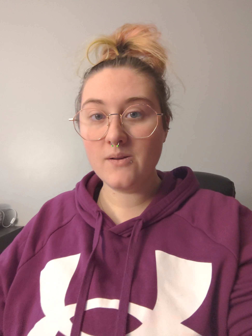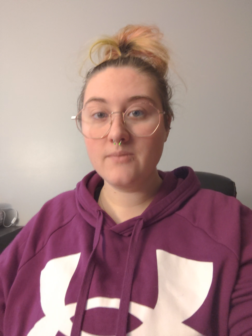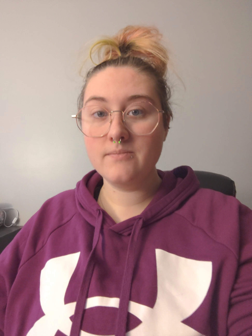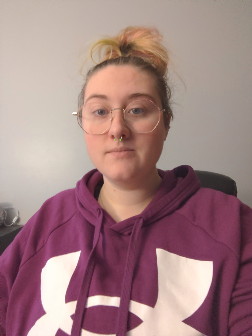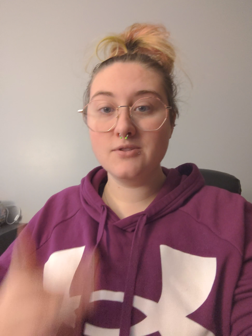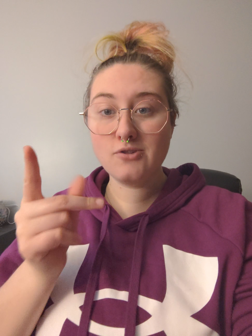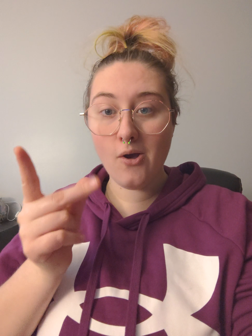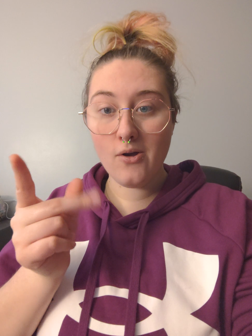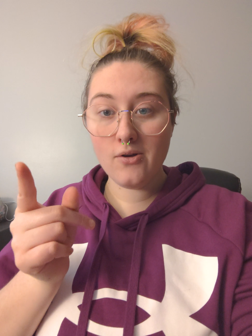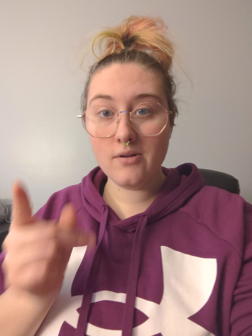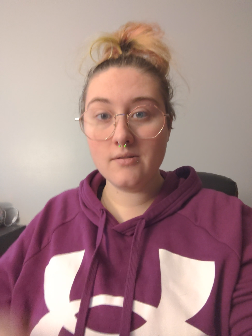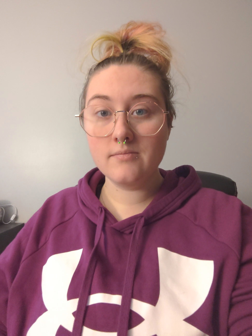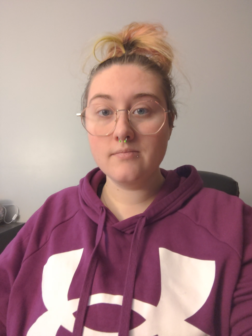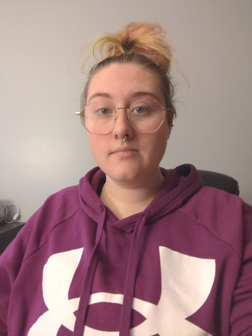dog